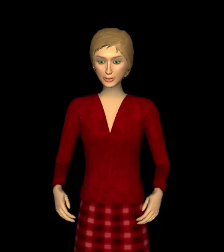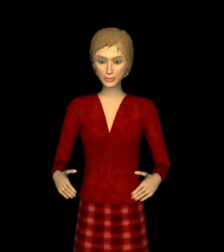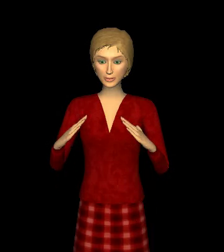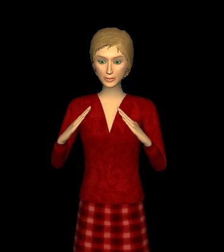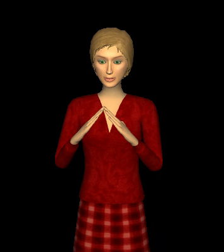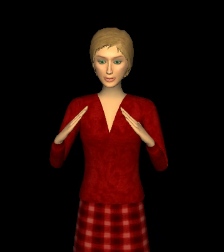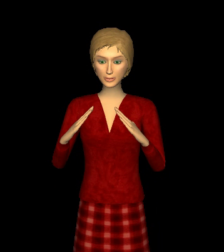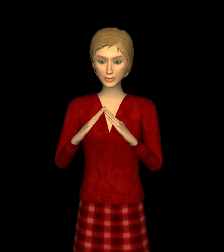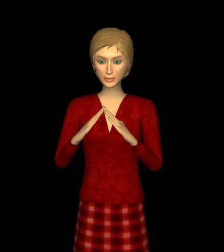بيت